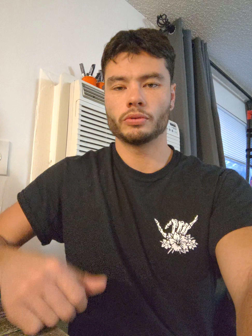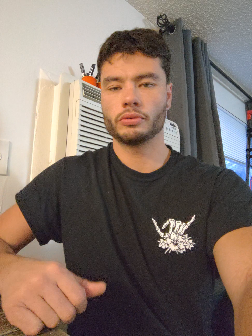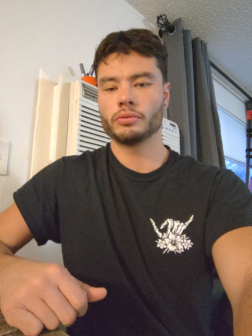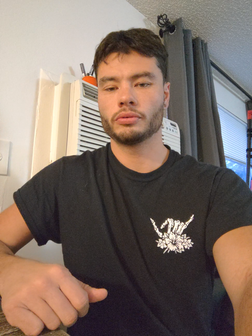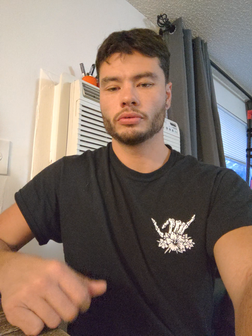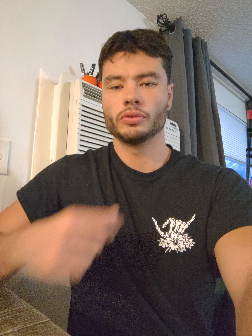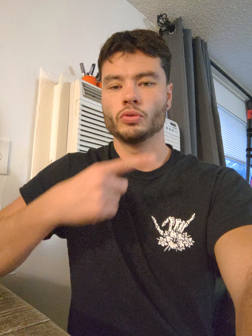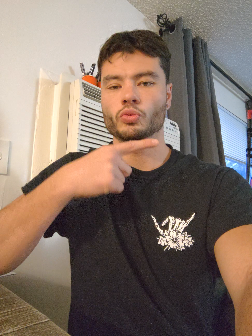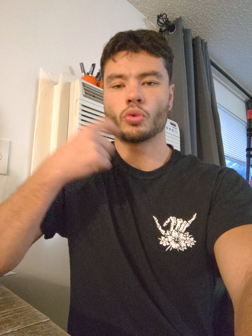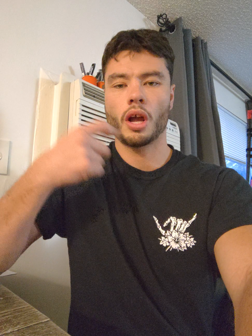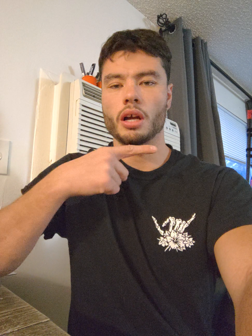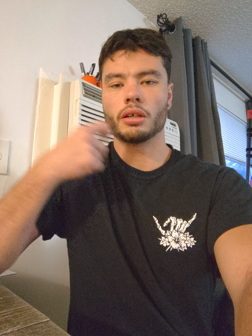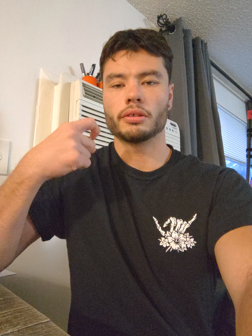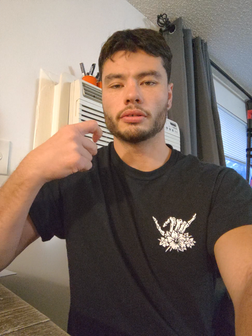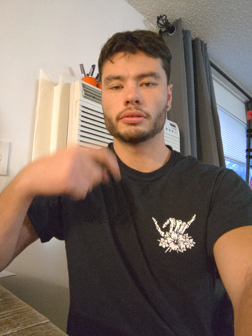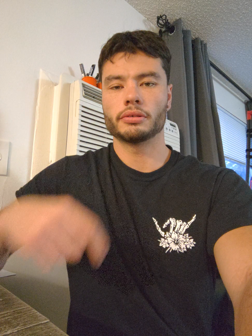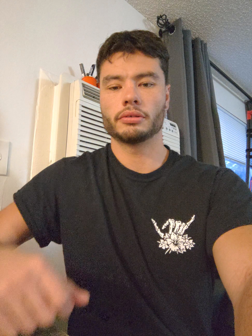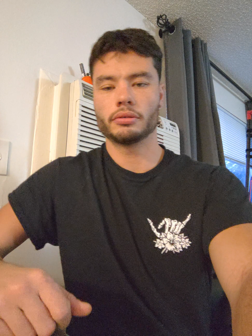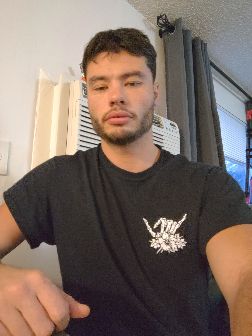dryer